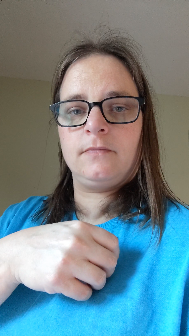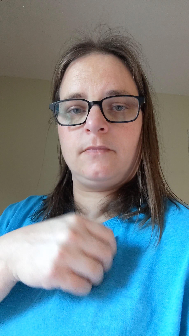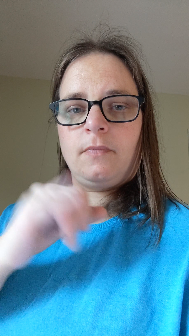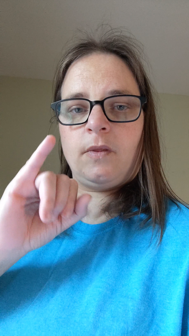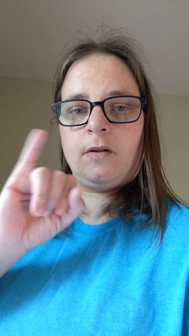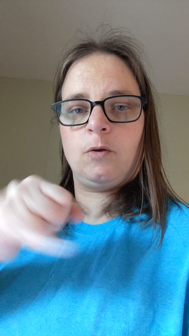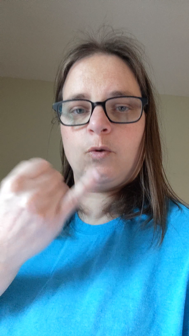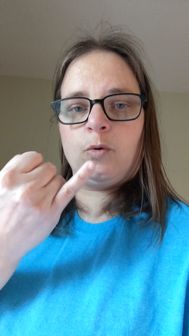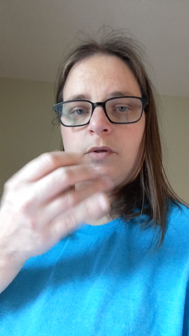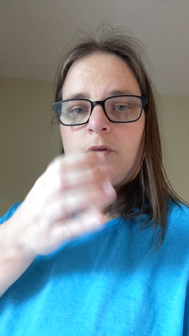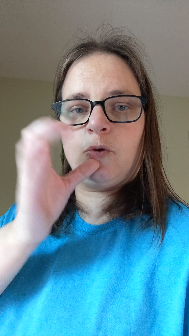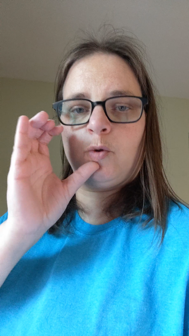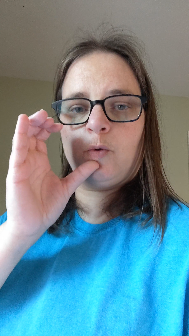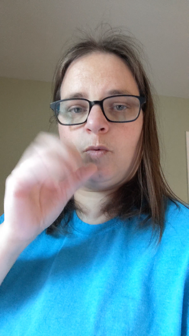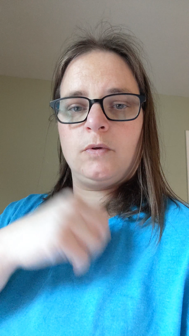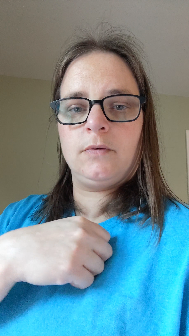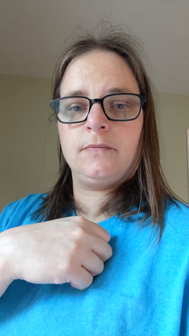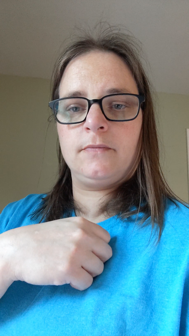juice